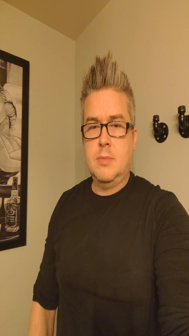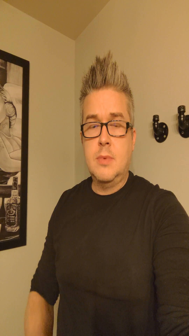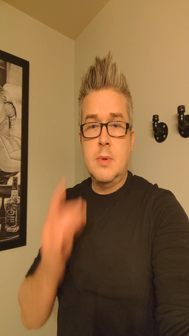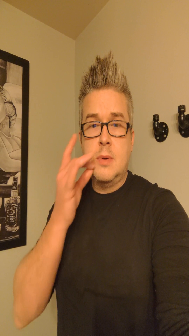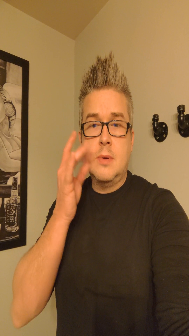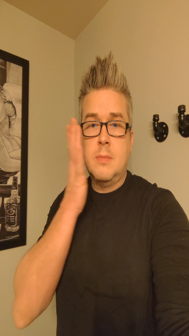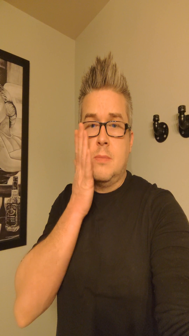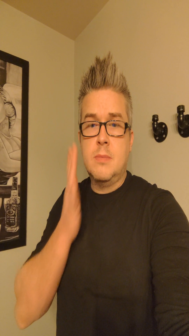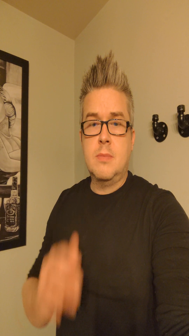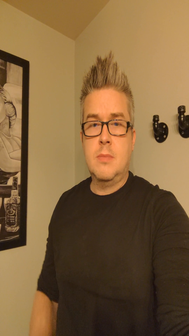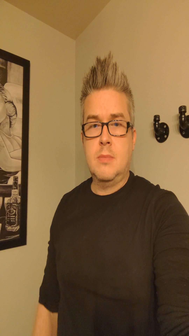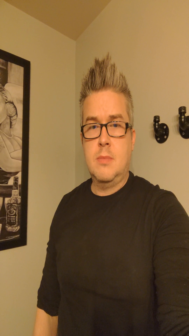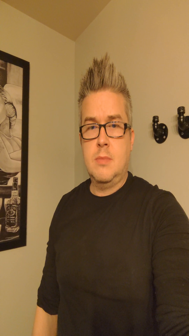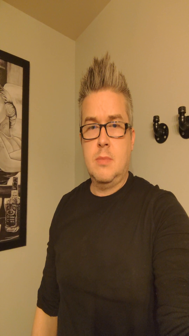bee